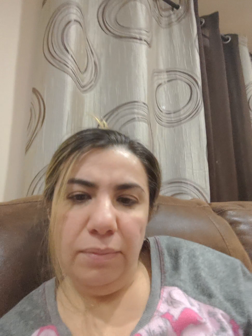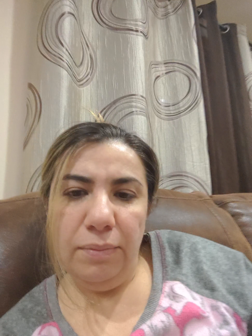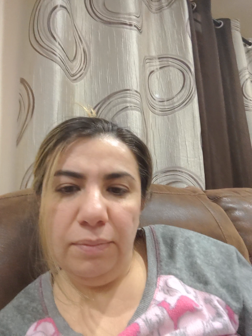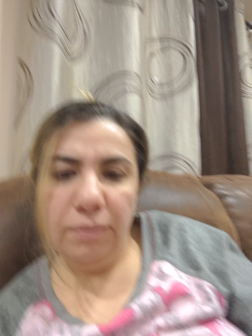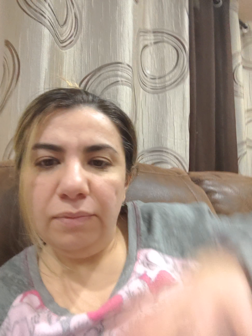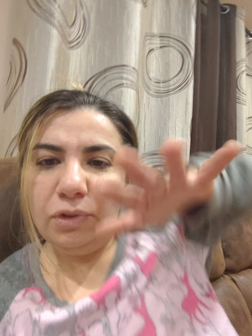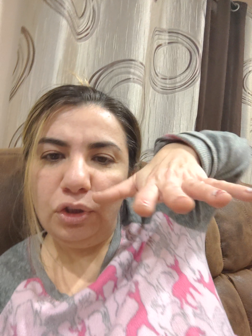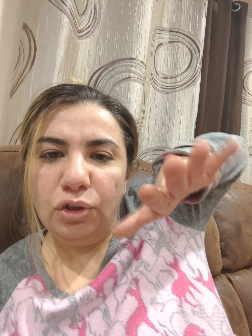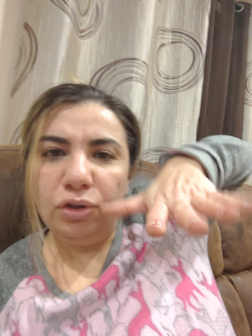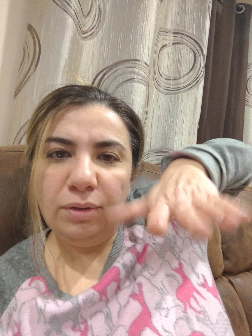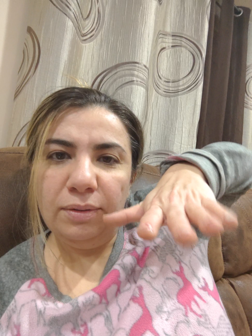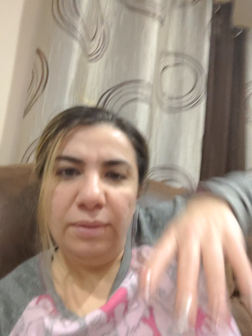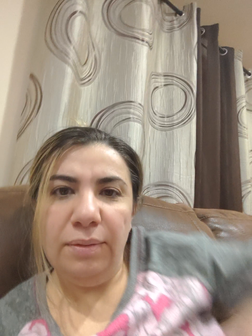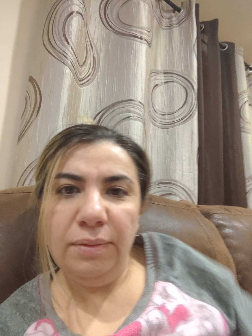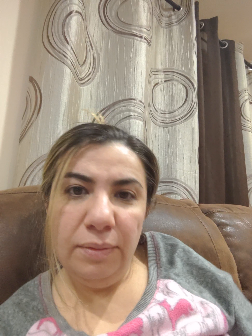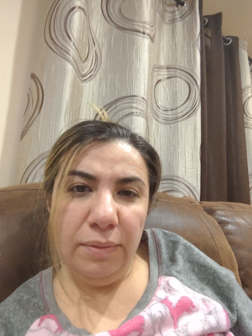child